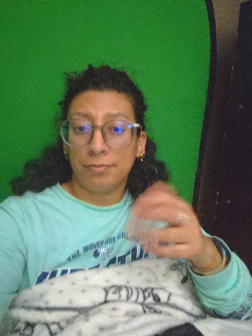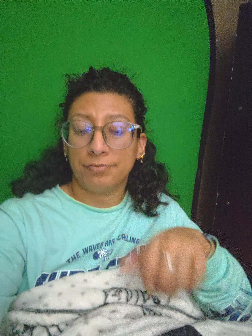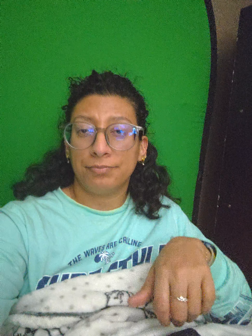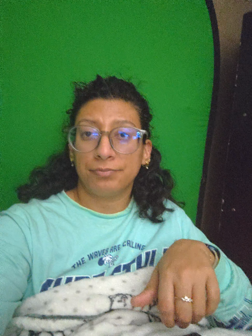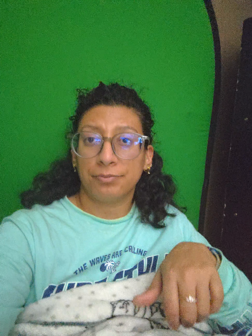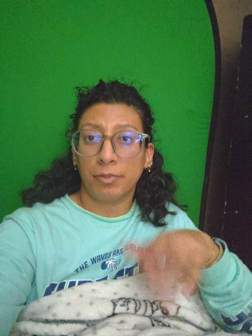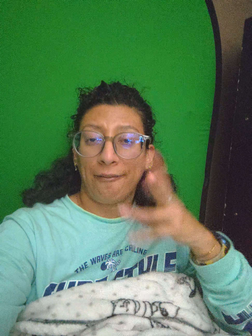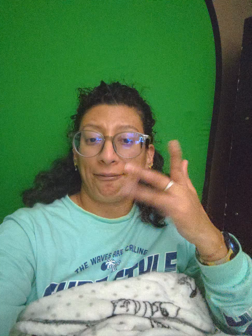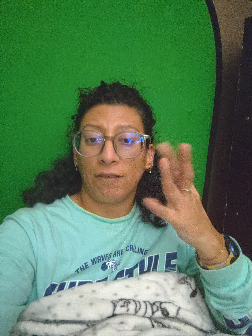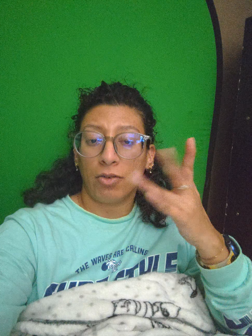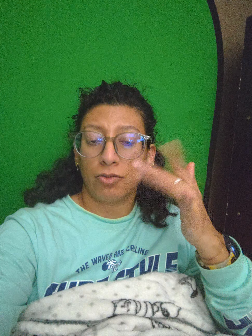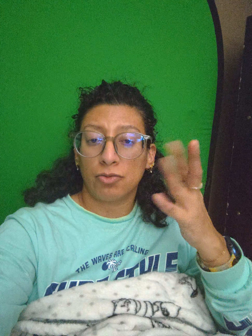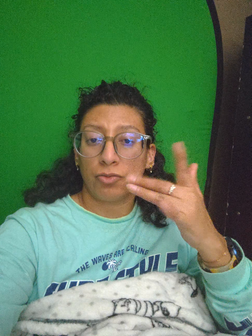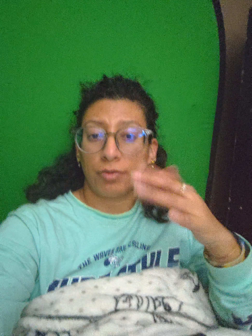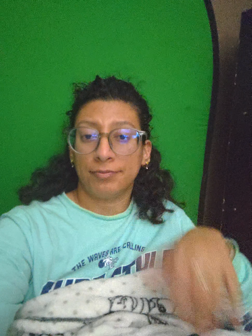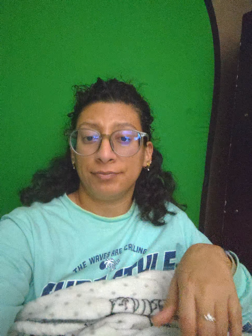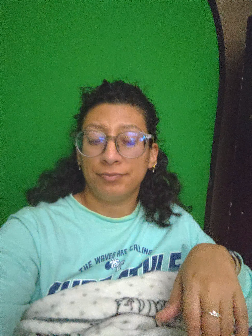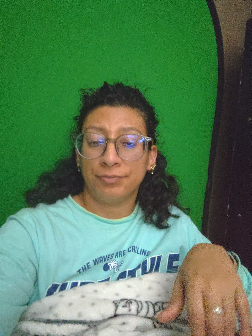finger